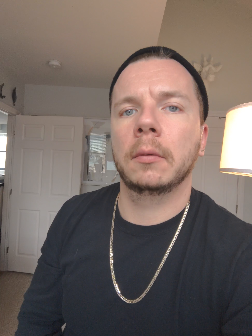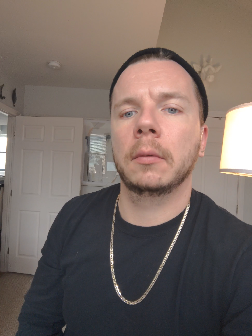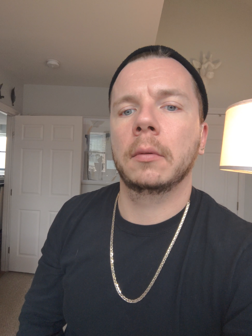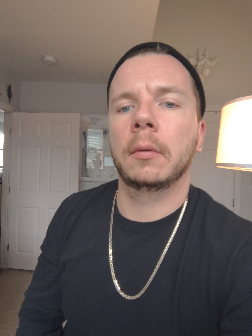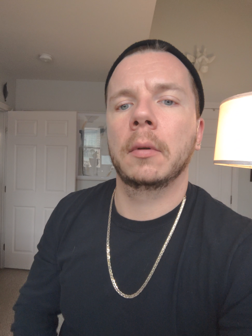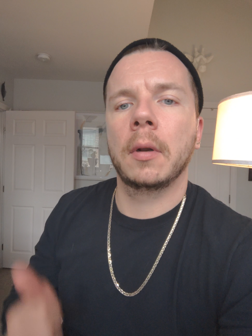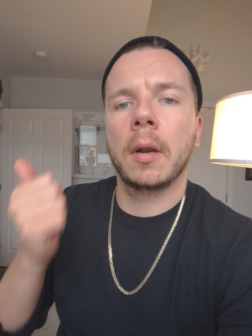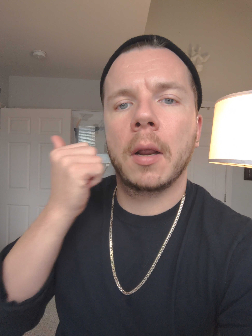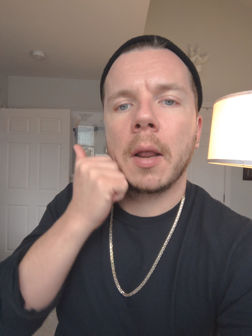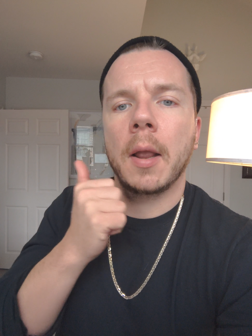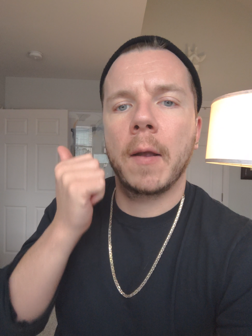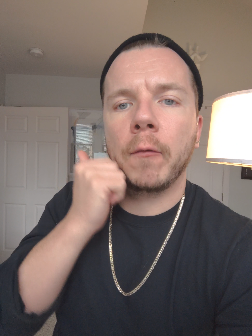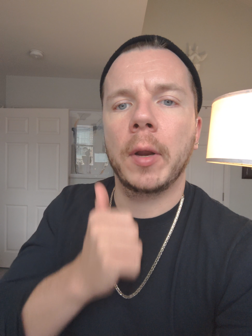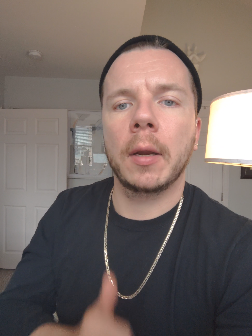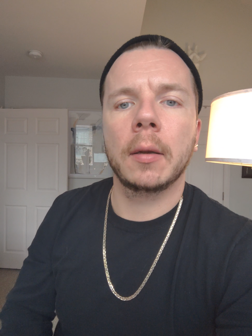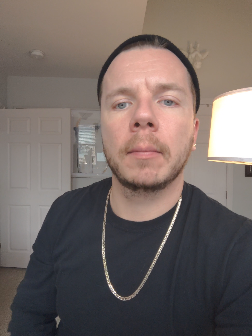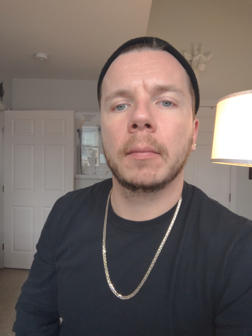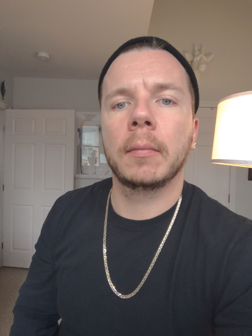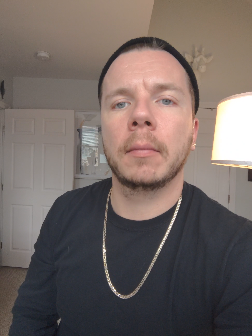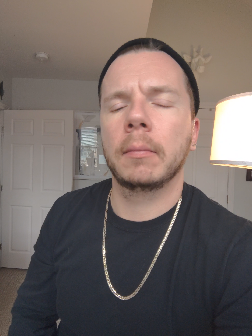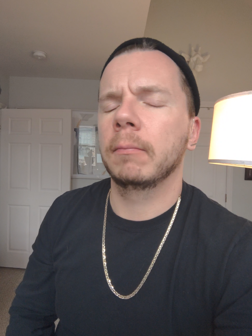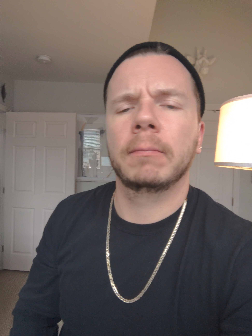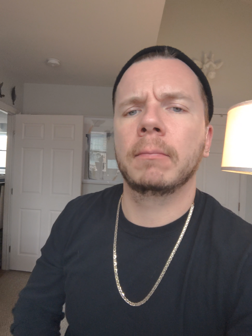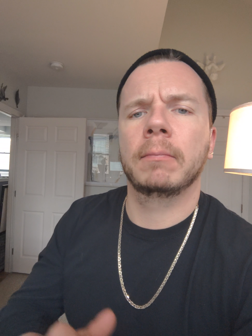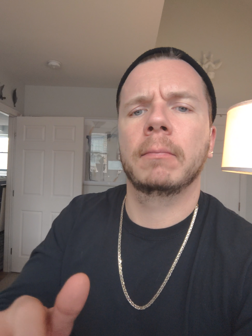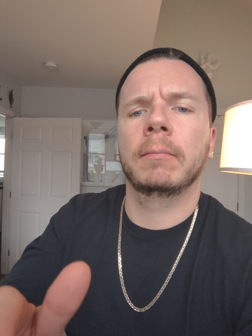every